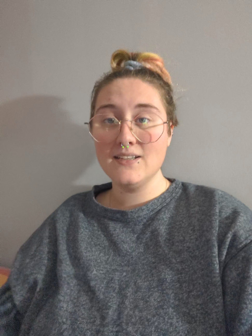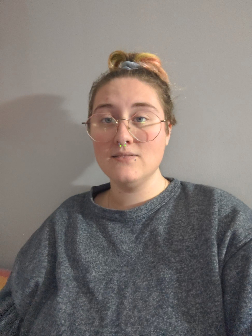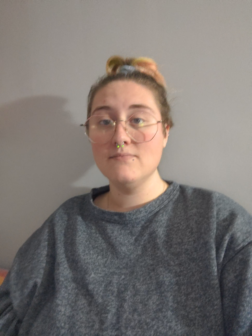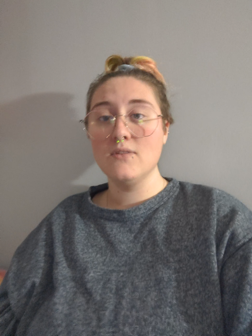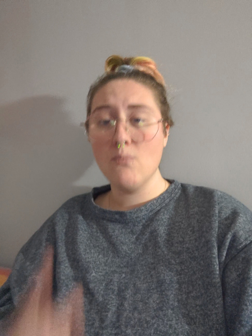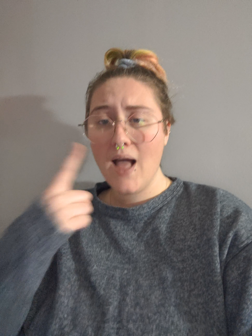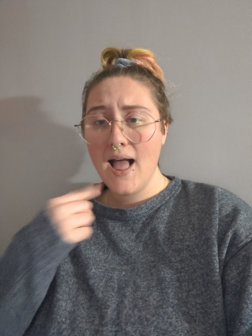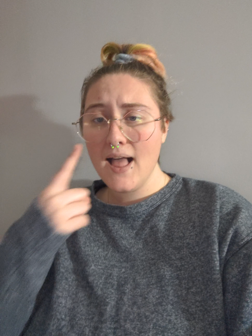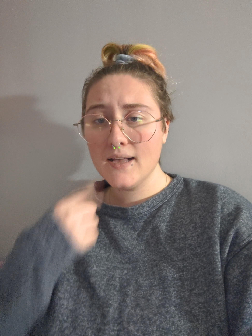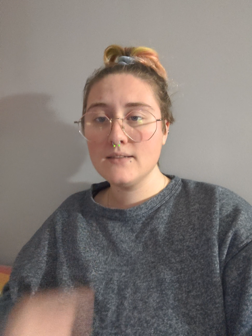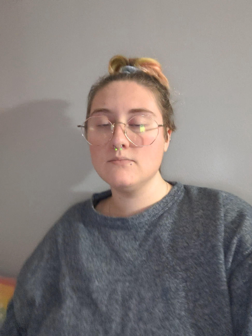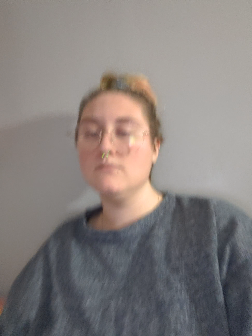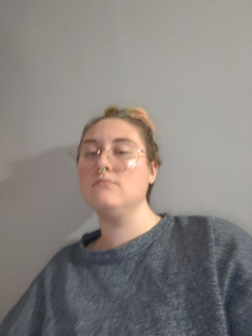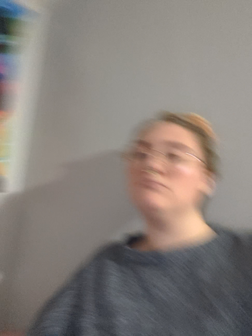cry